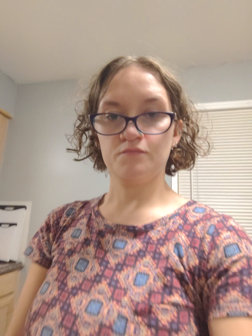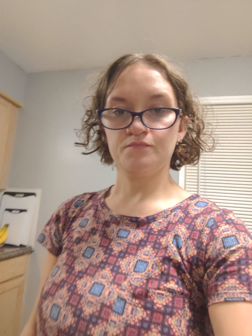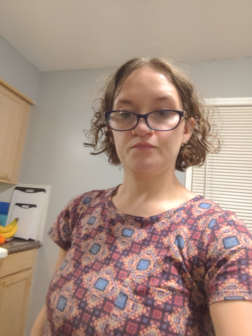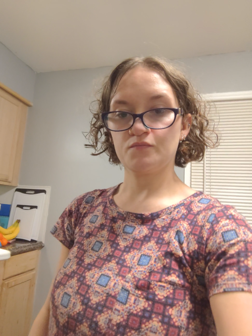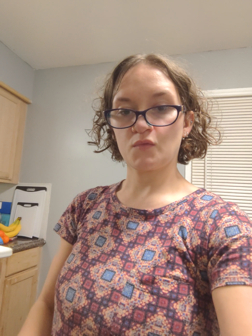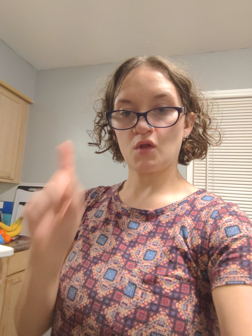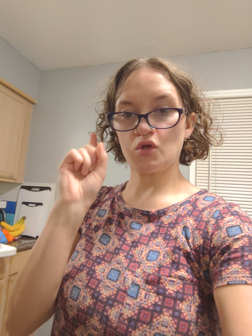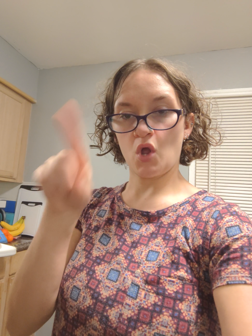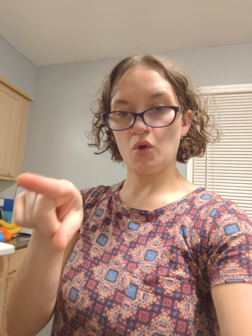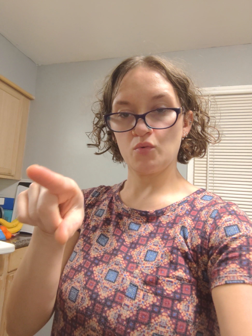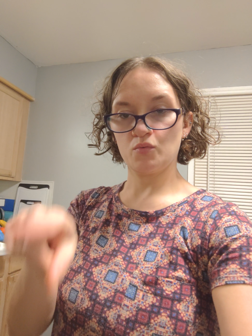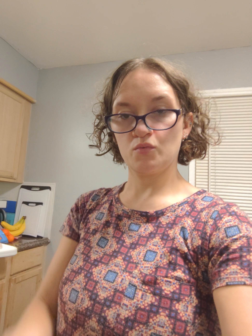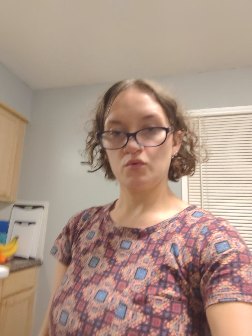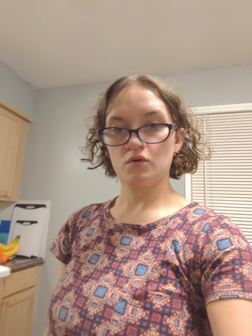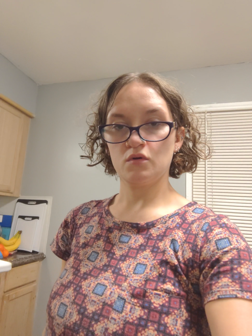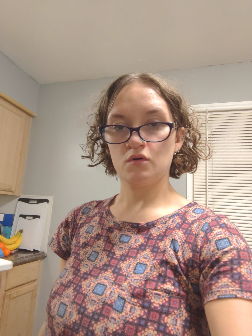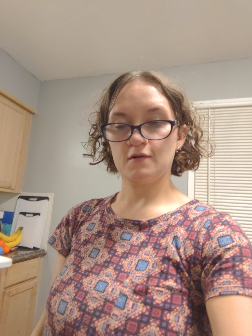go